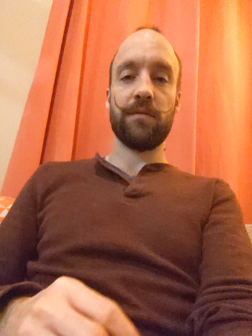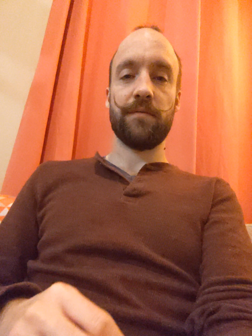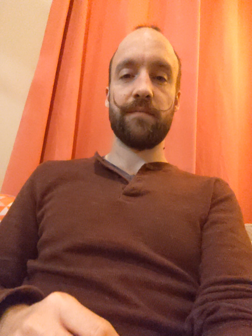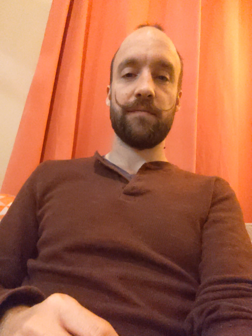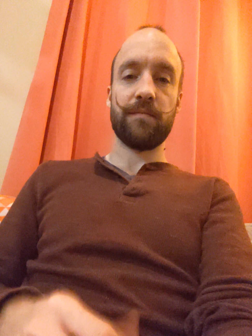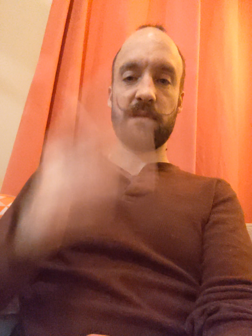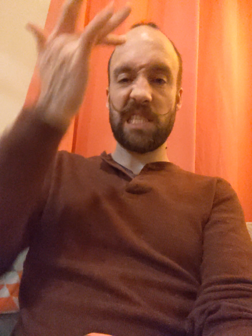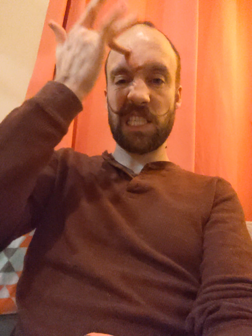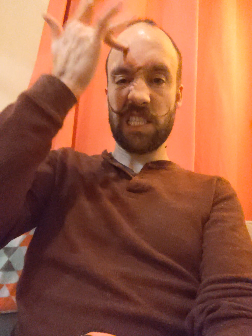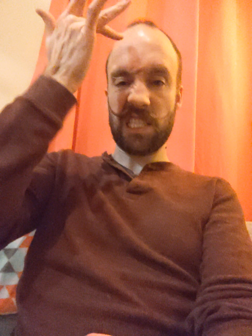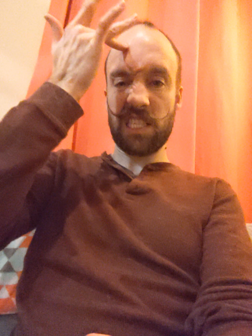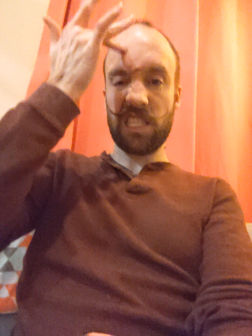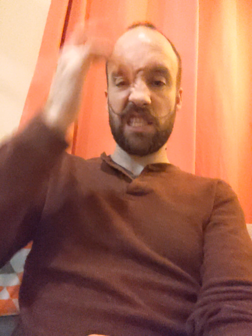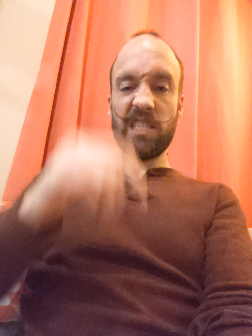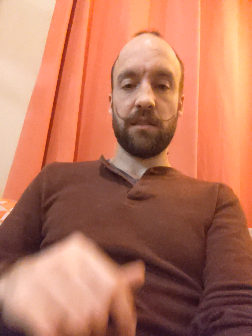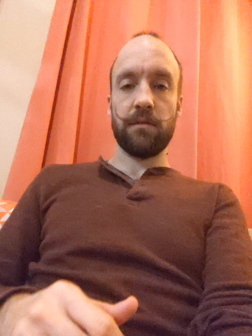sick